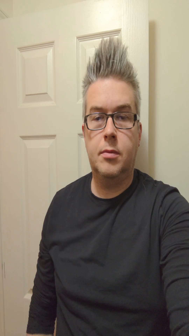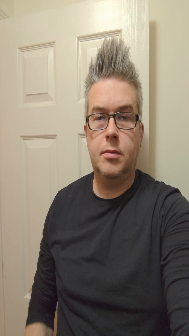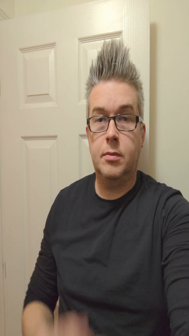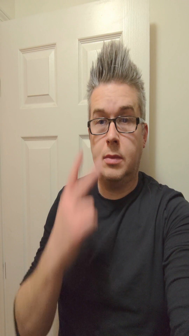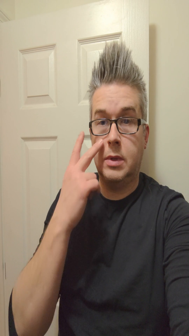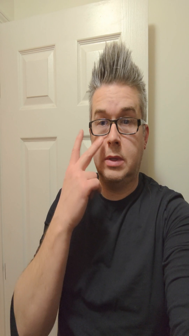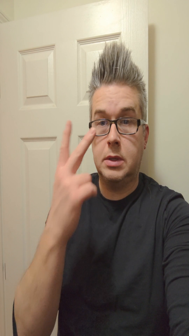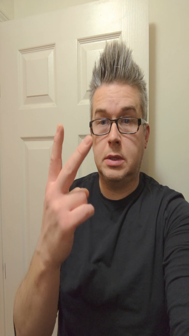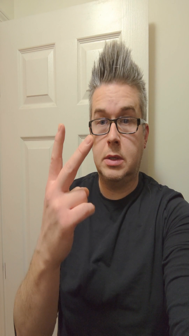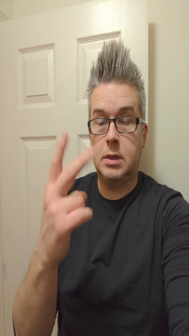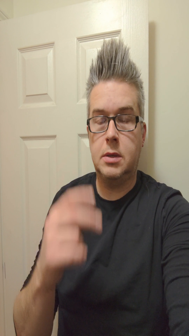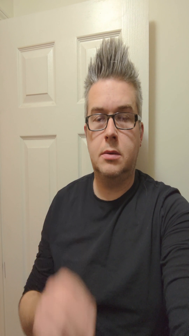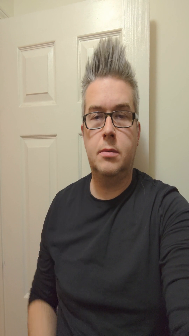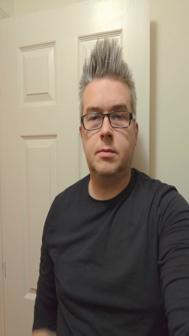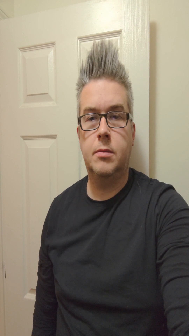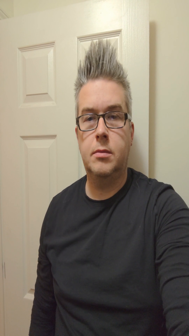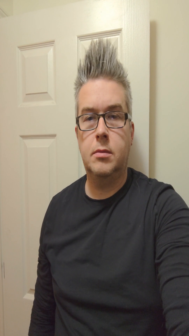see